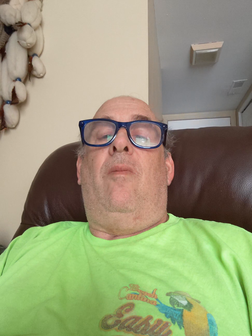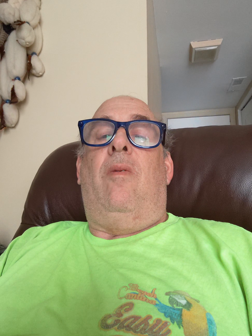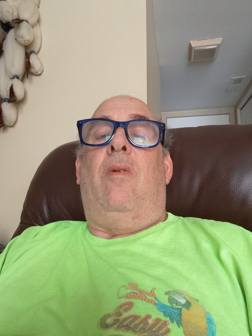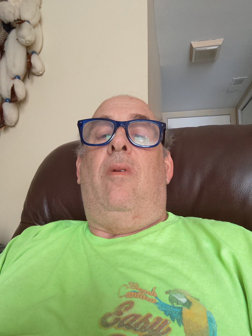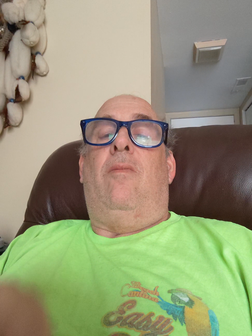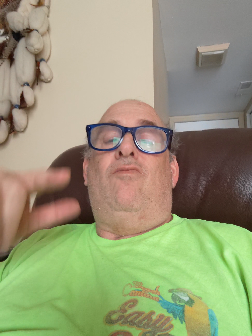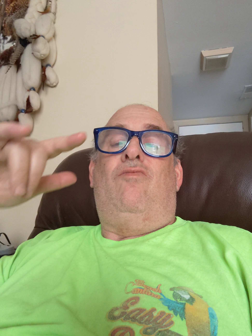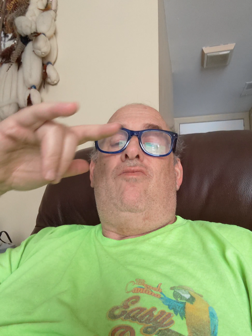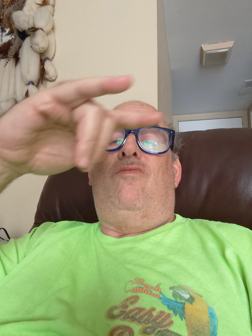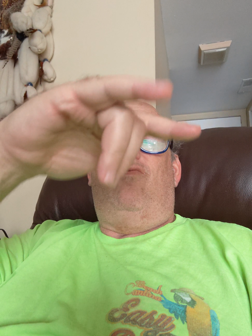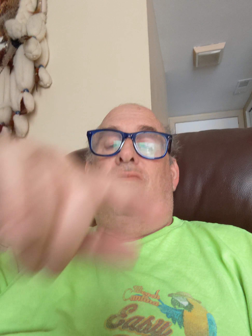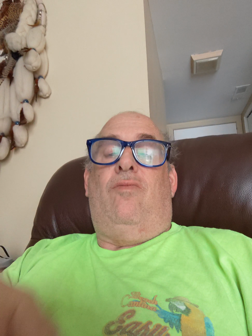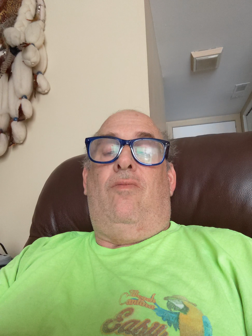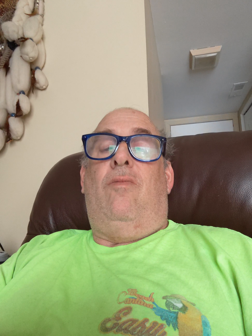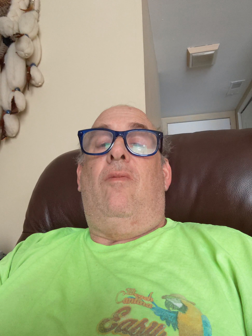airplane